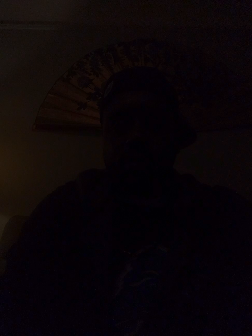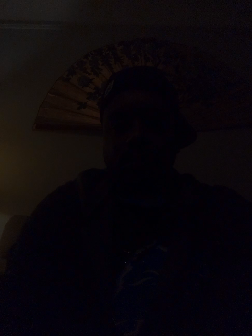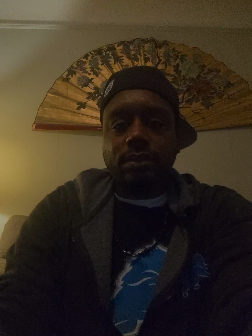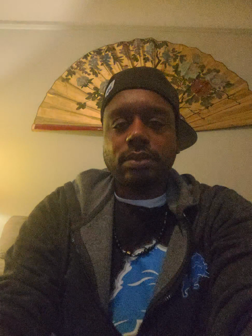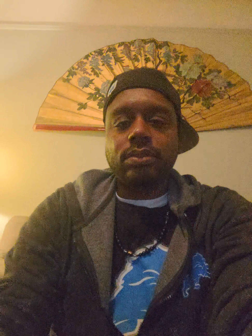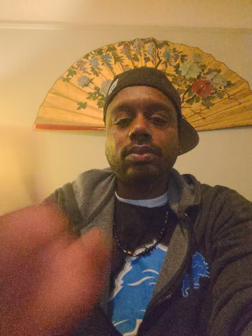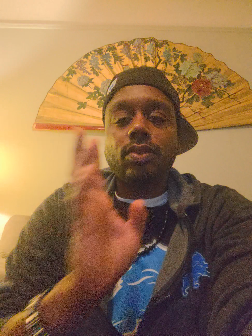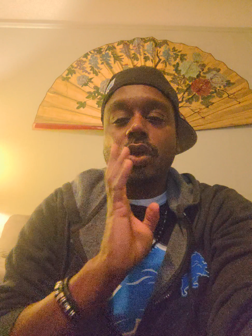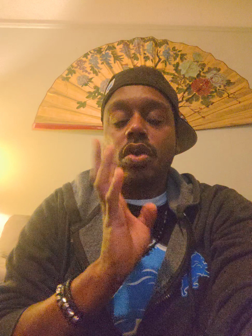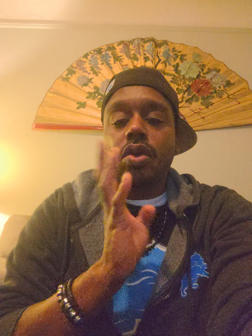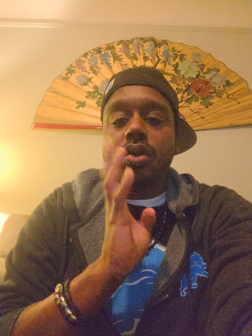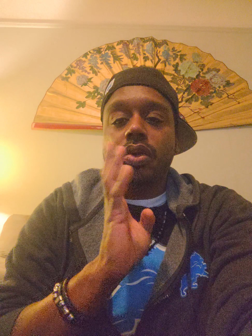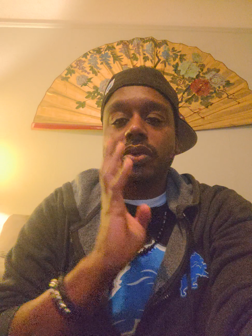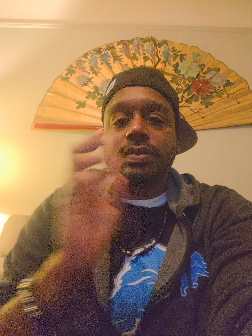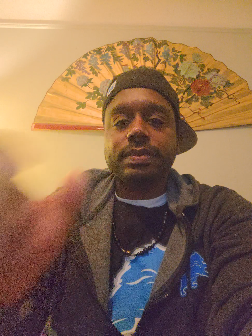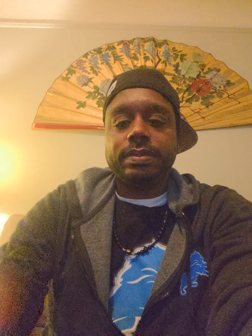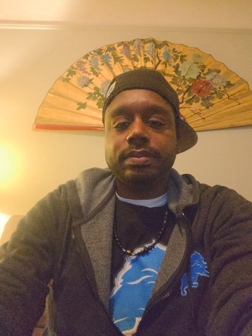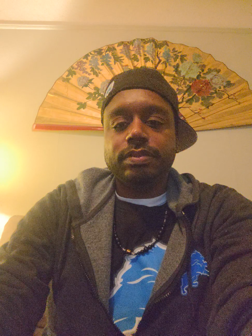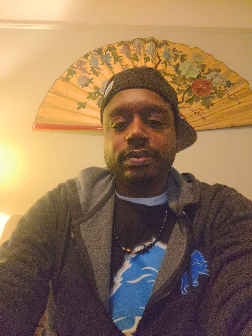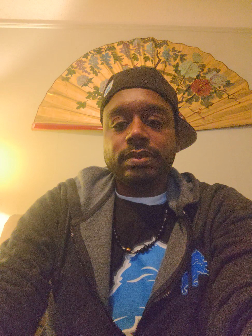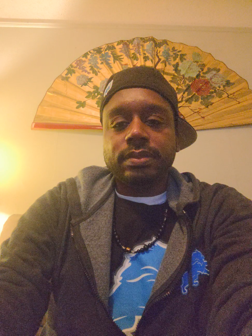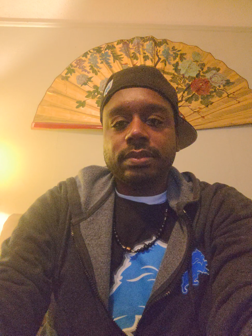talk